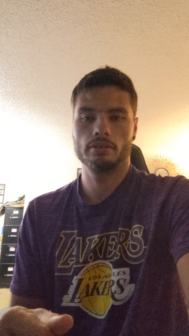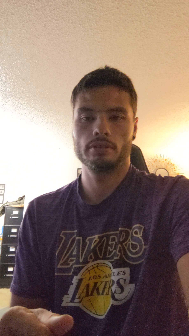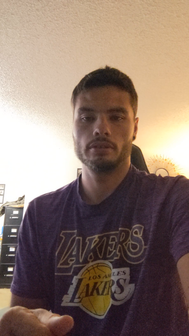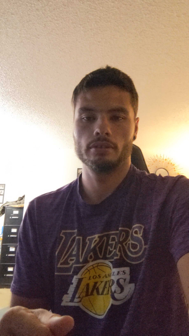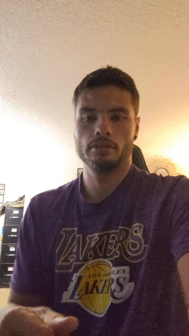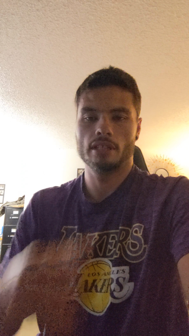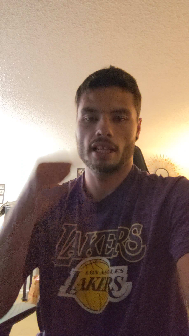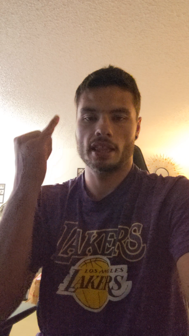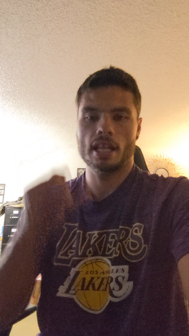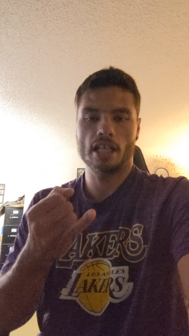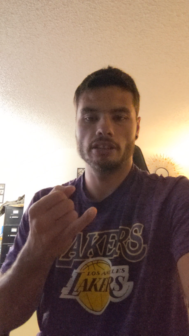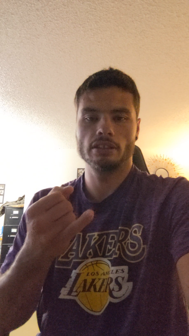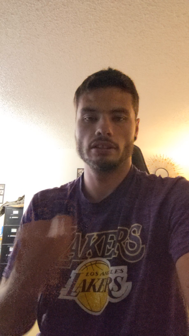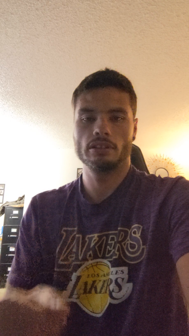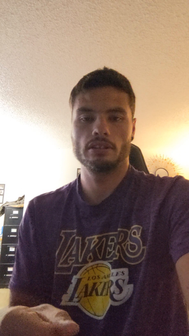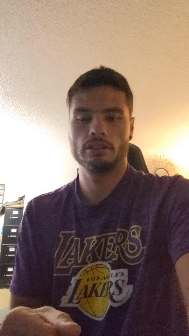last